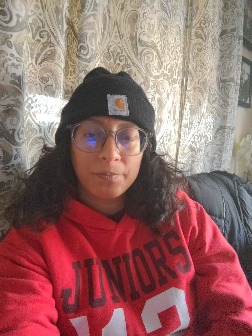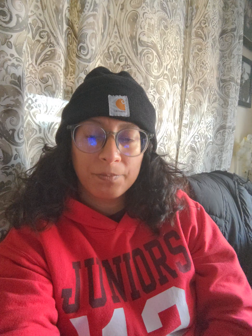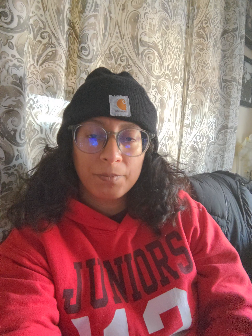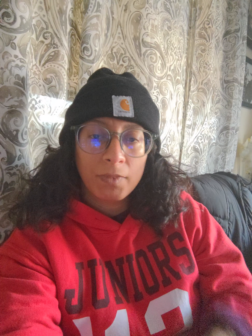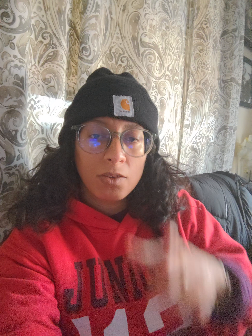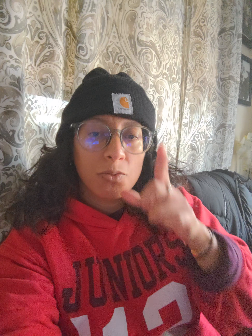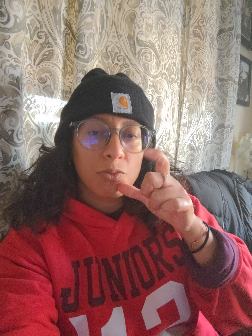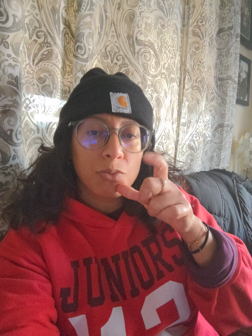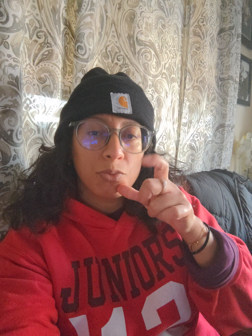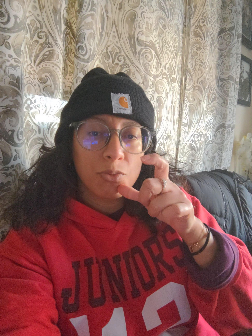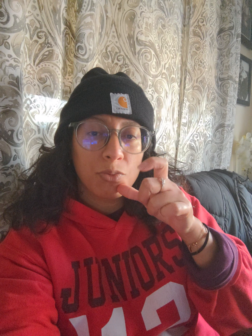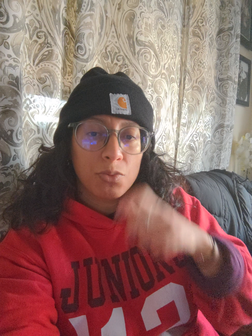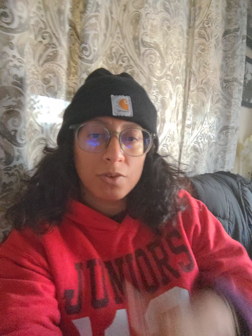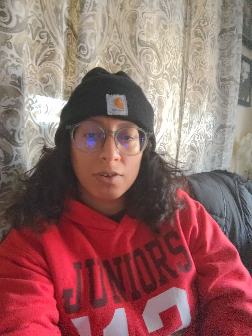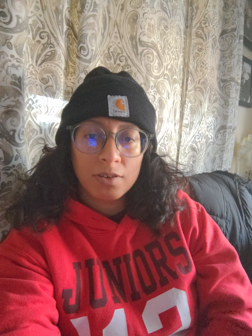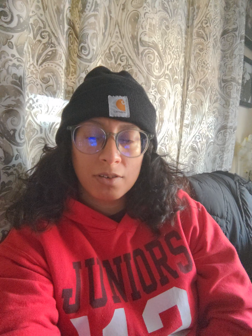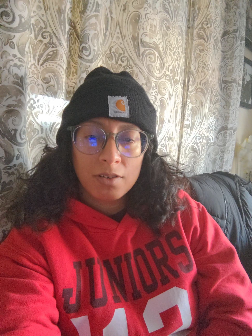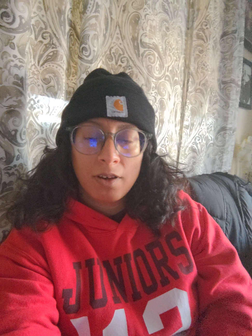who